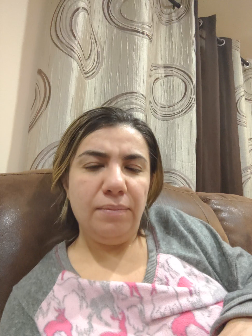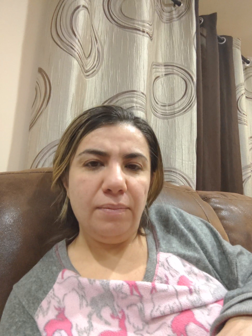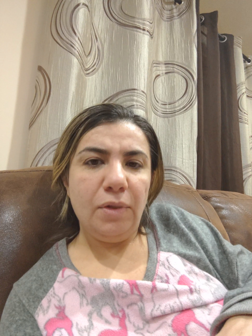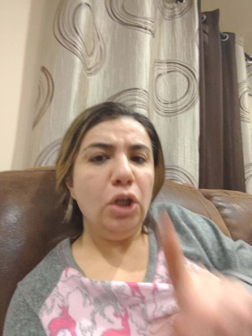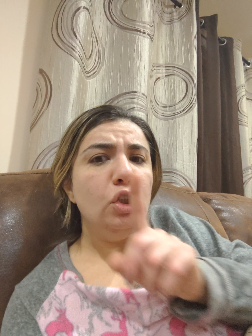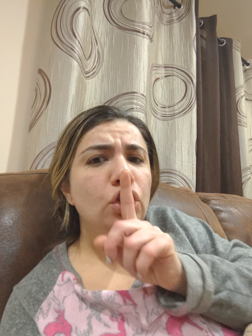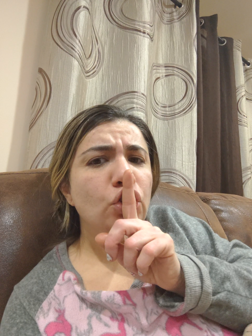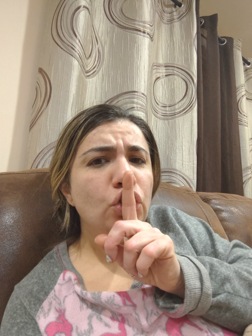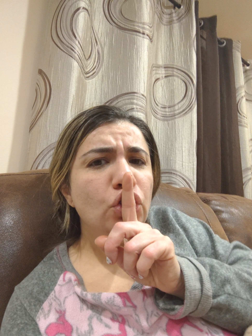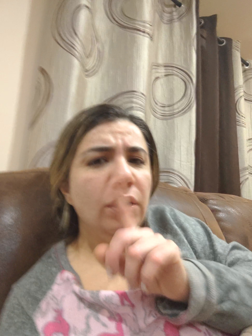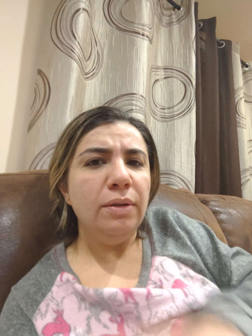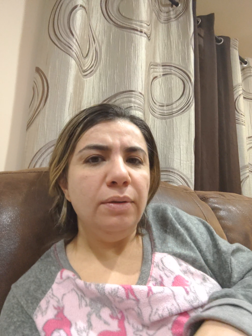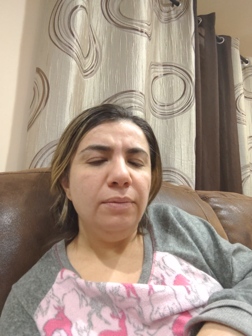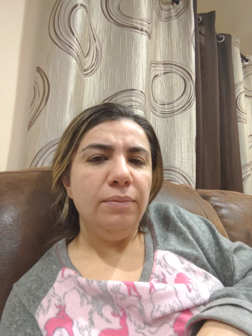shhh